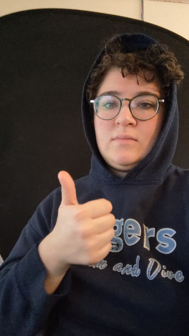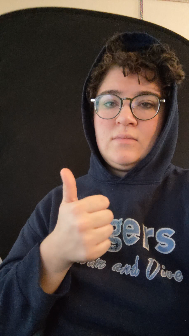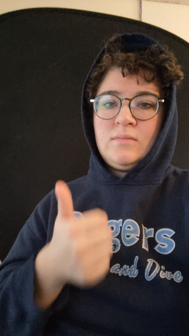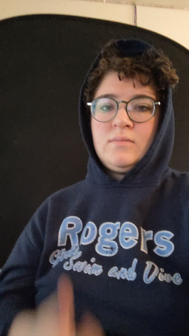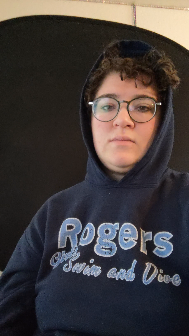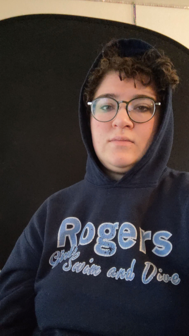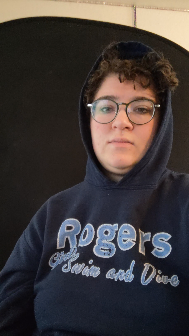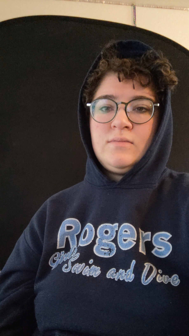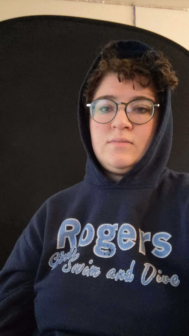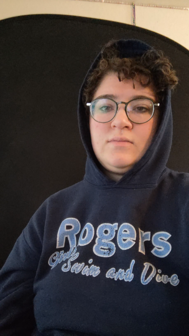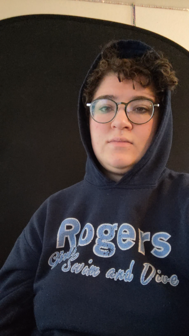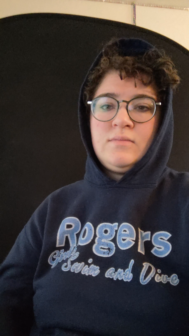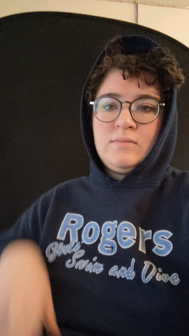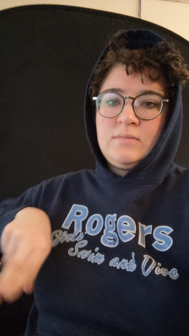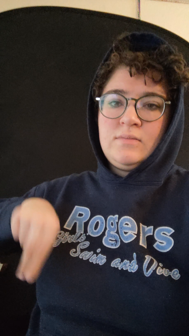diaper